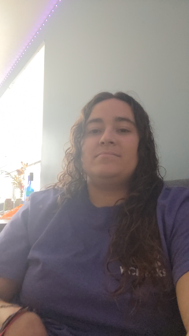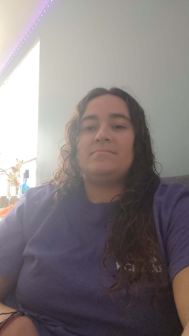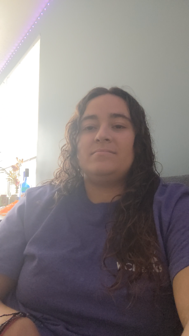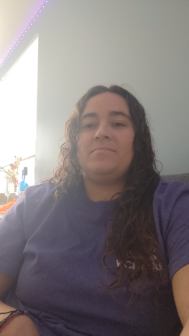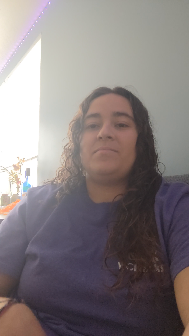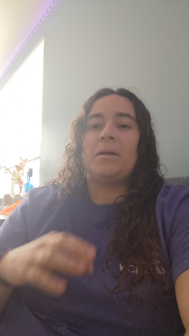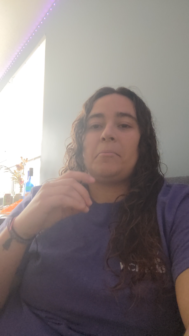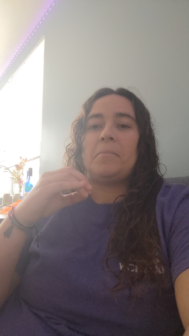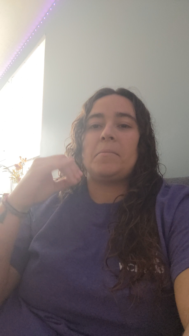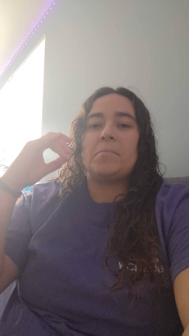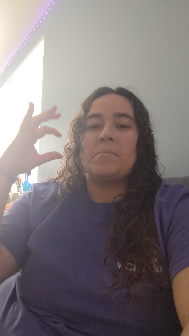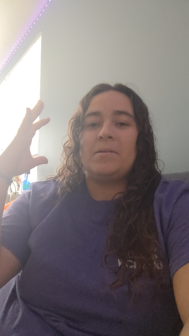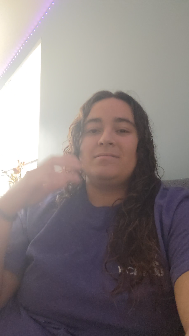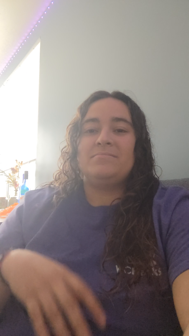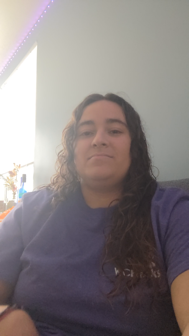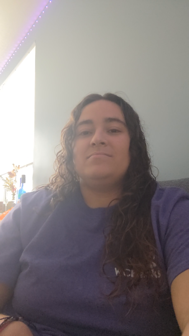bubbles